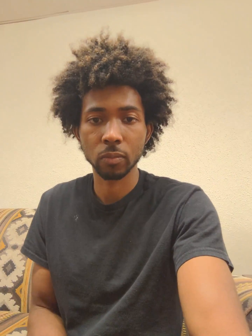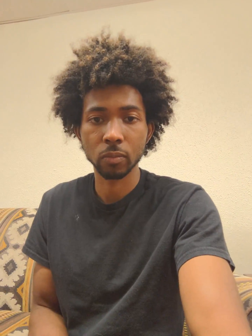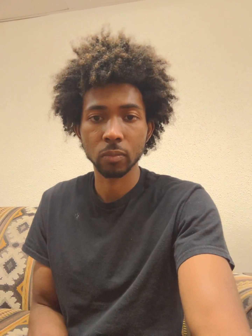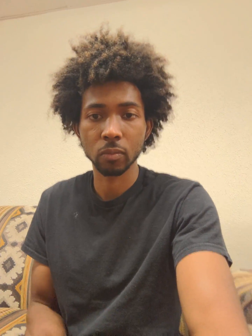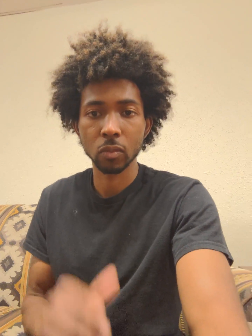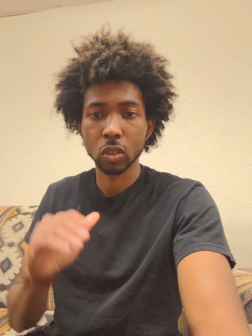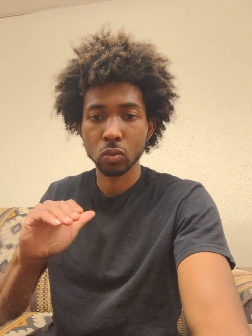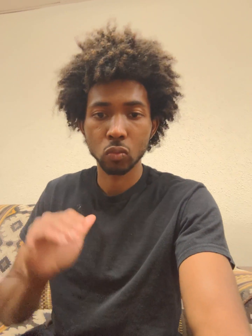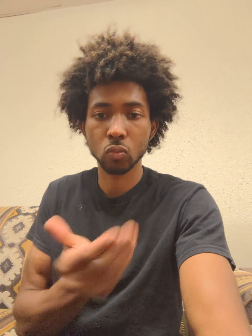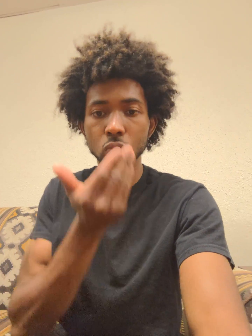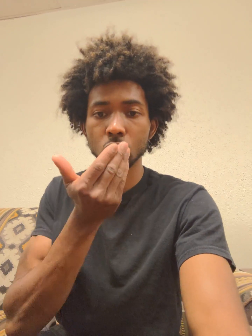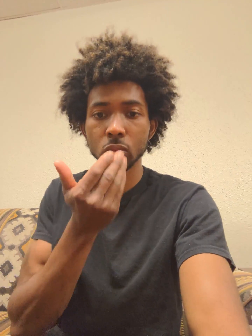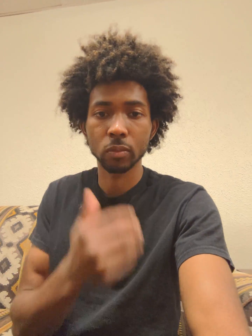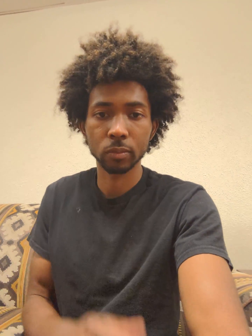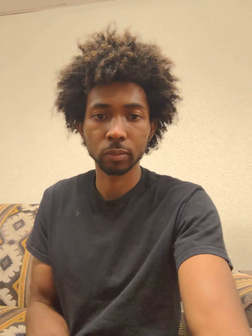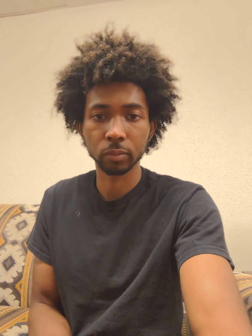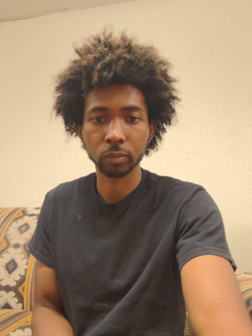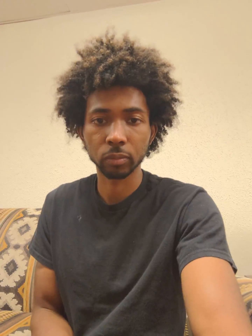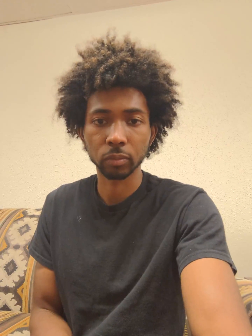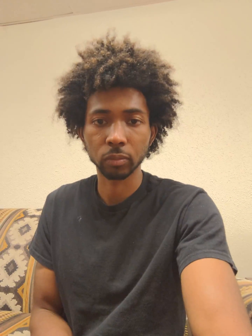new